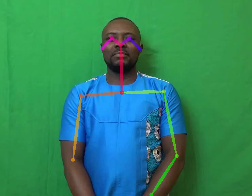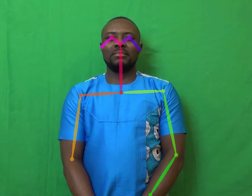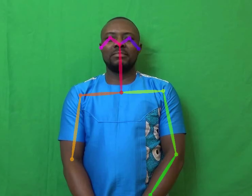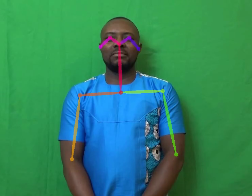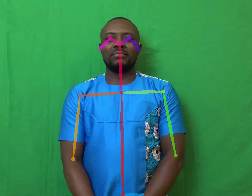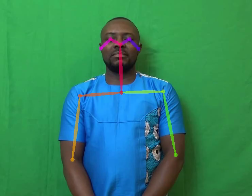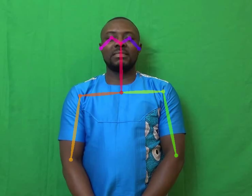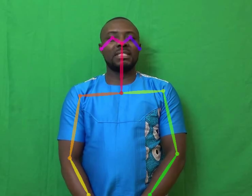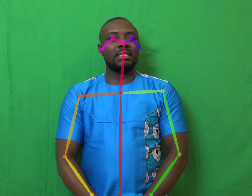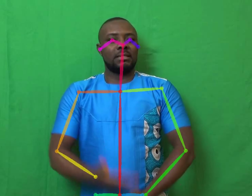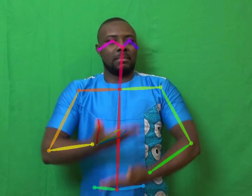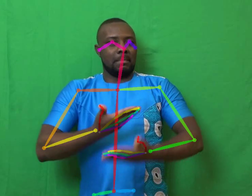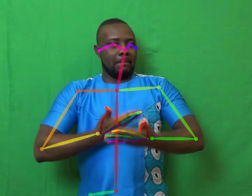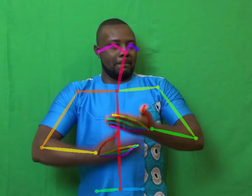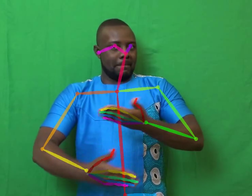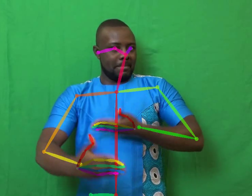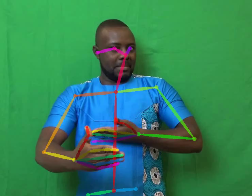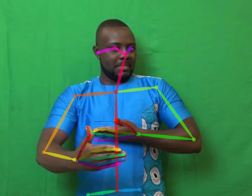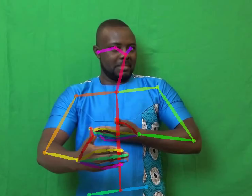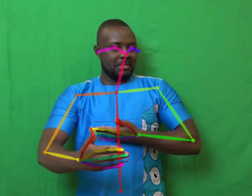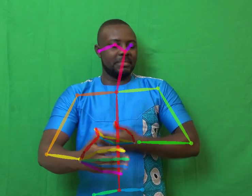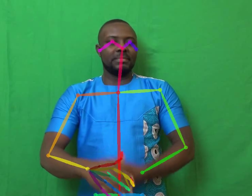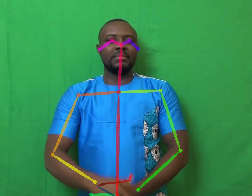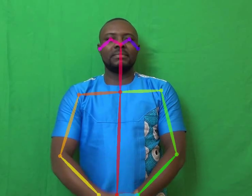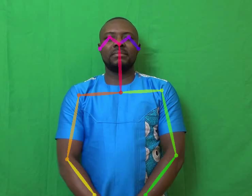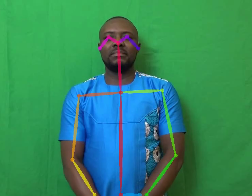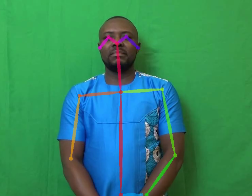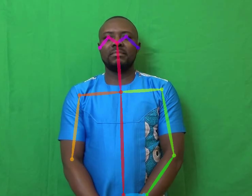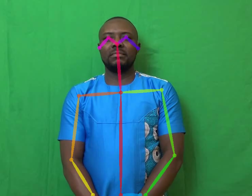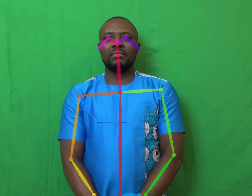birth or born